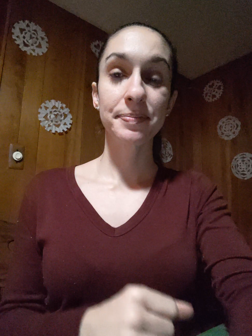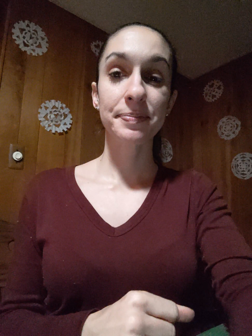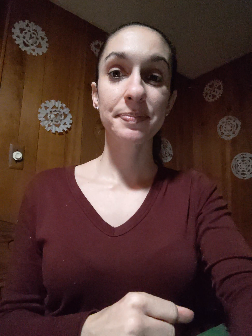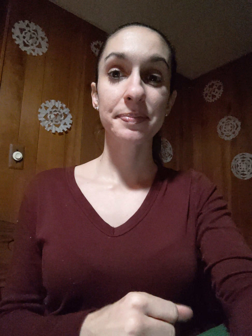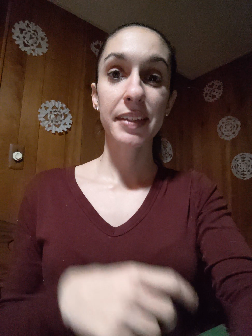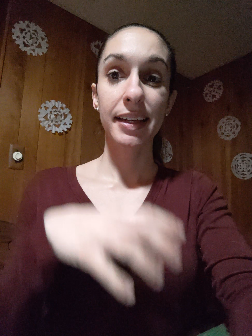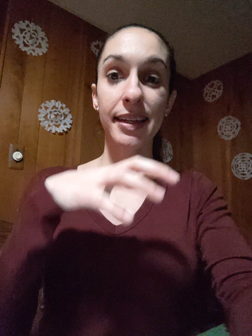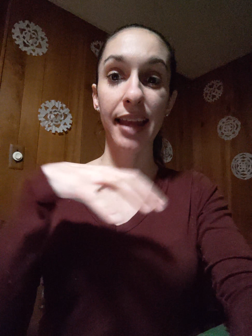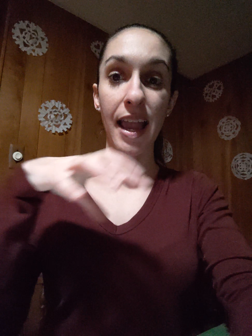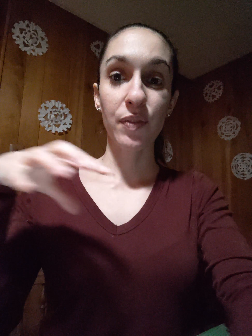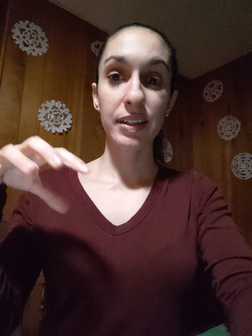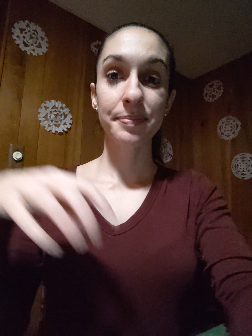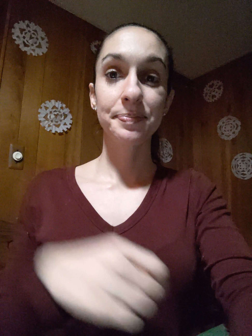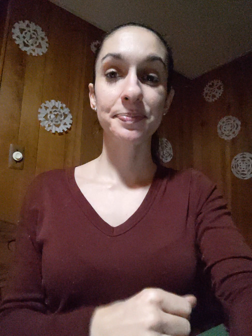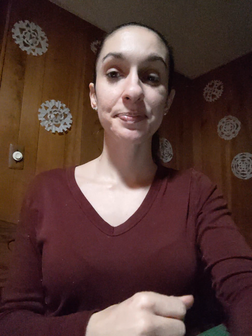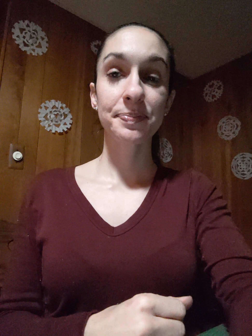cloud